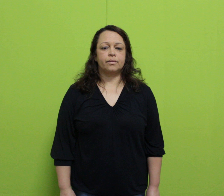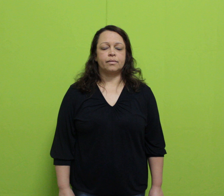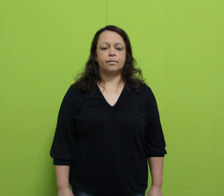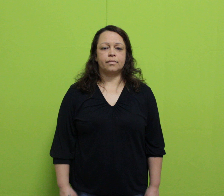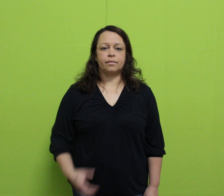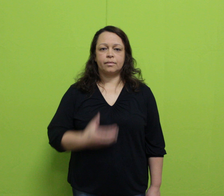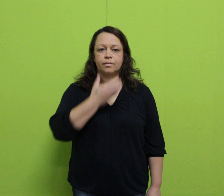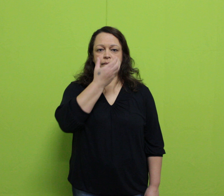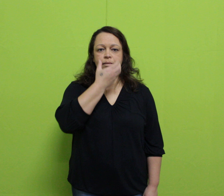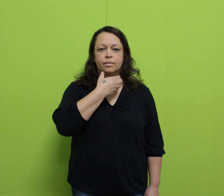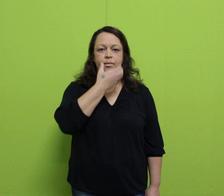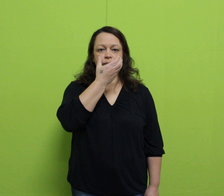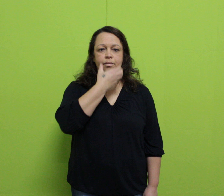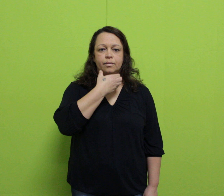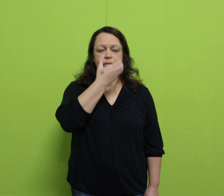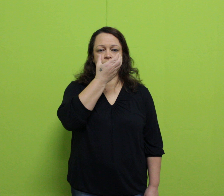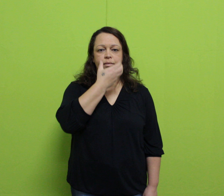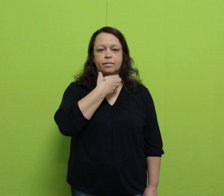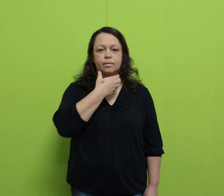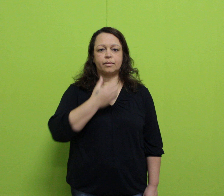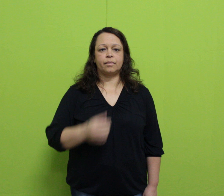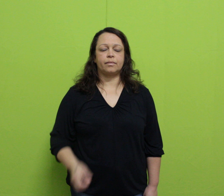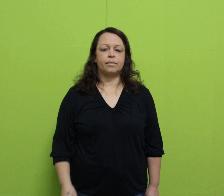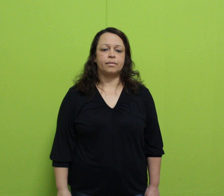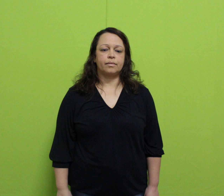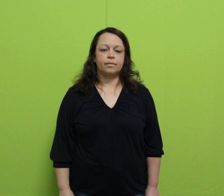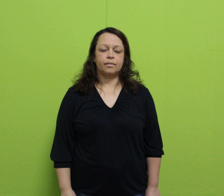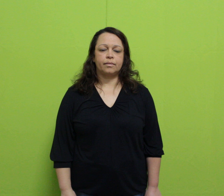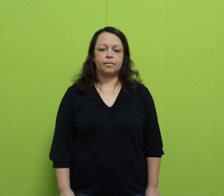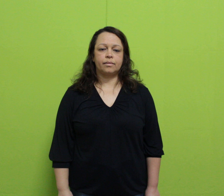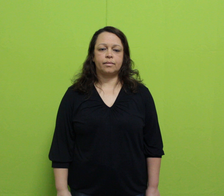maçã